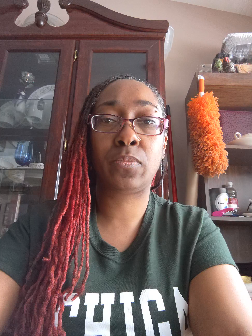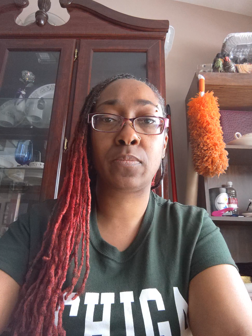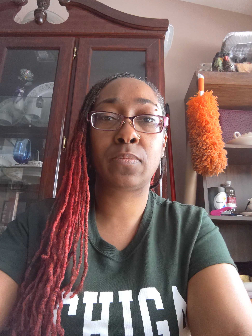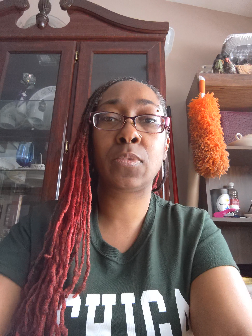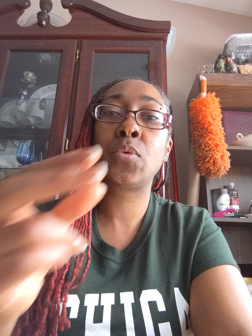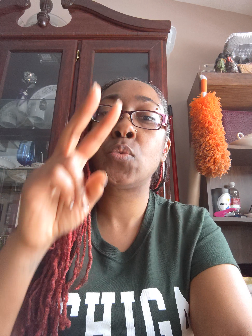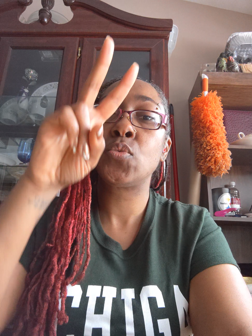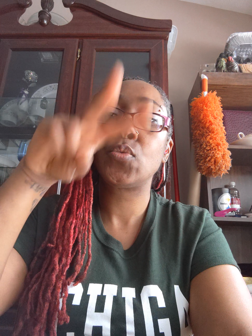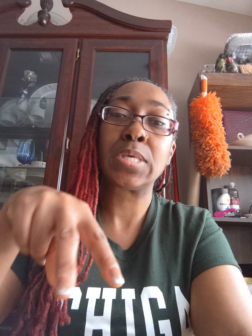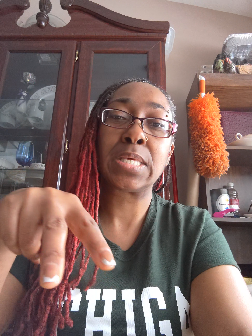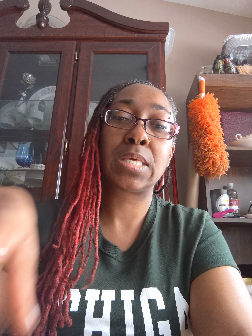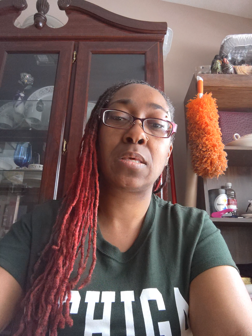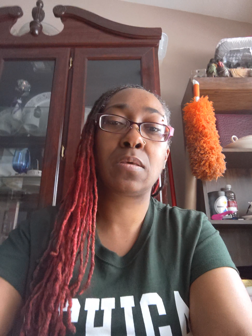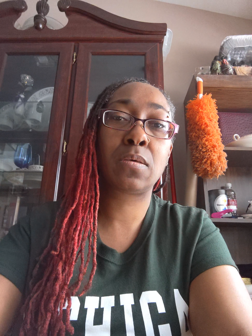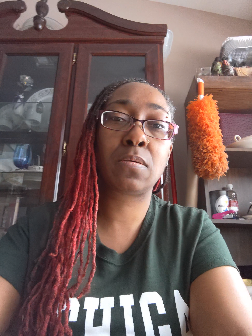read